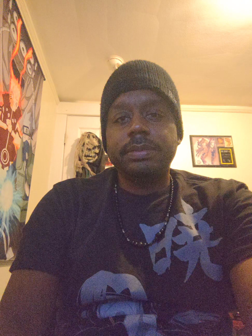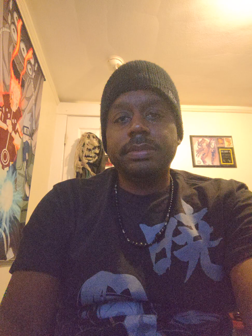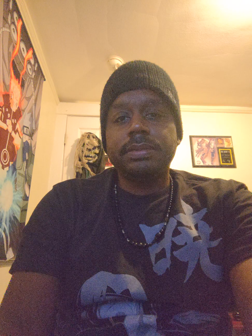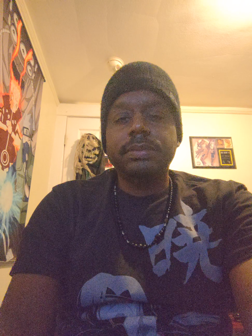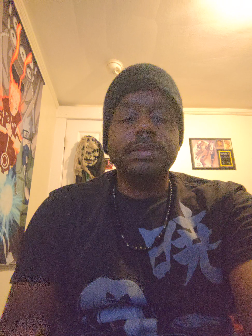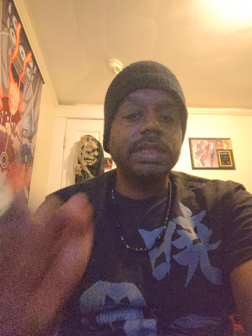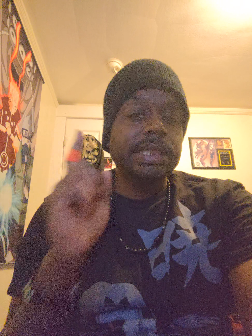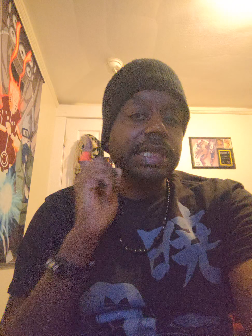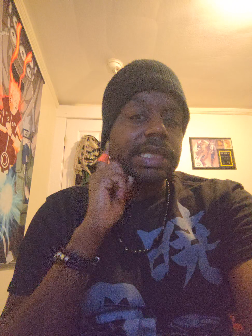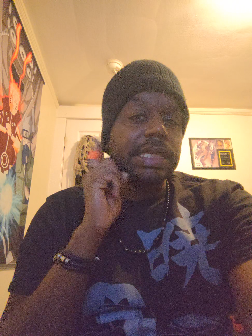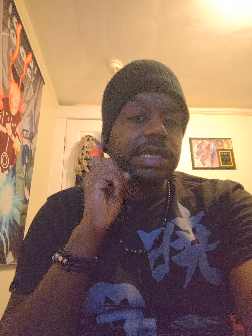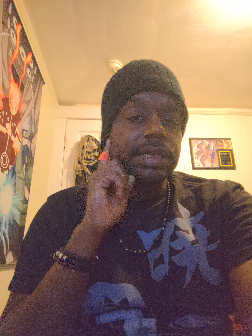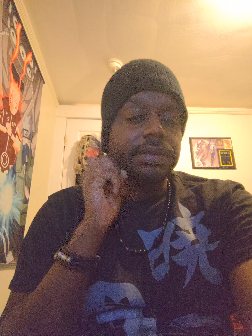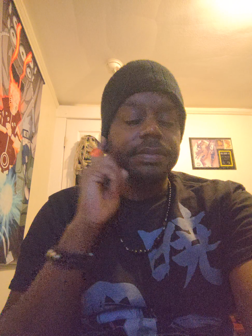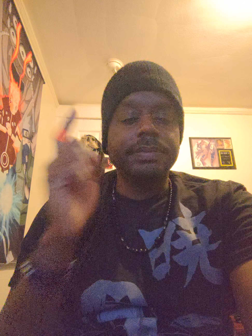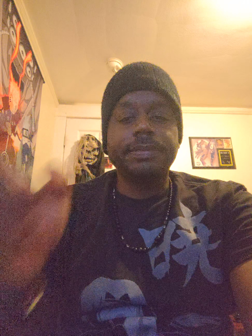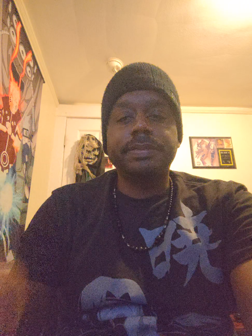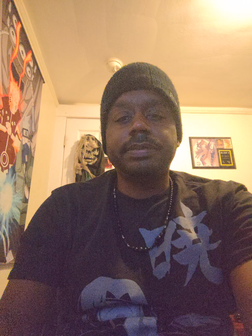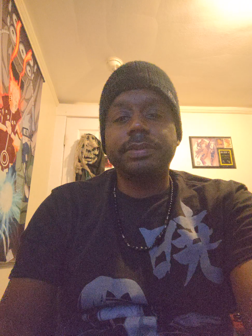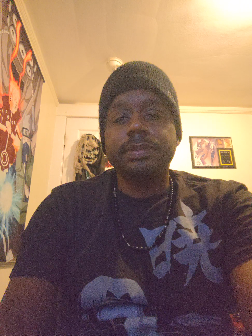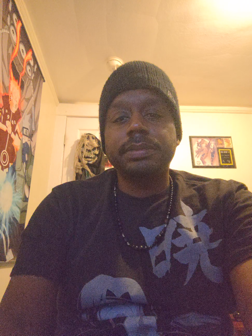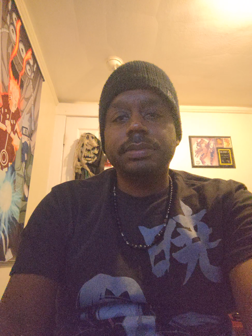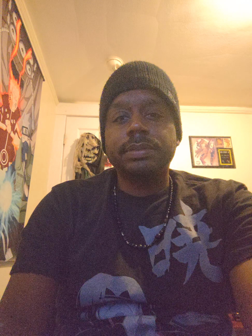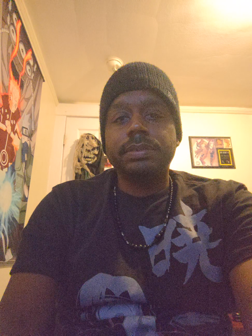hear